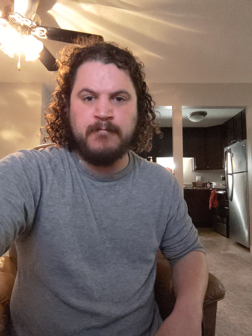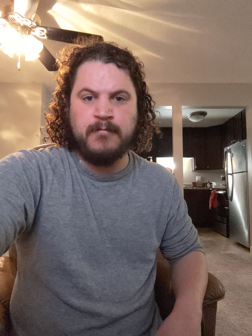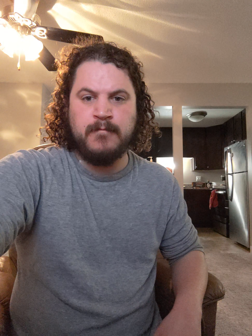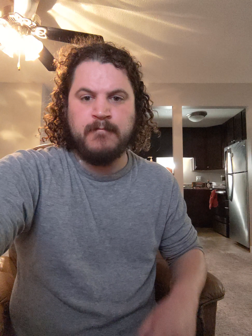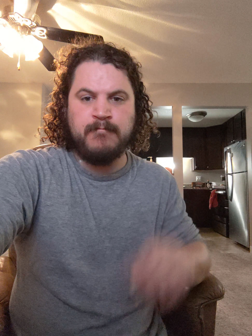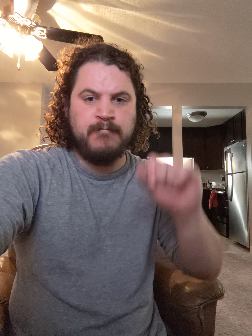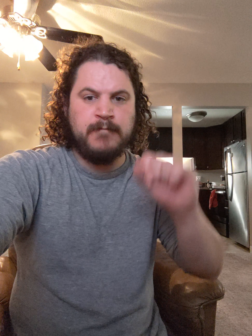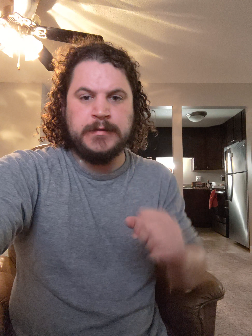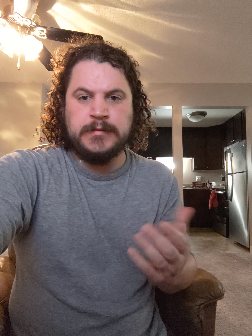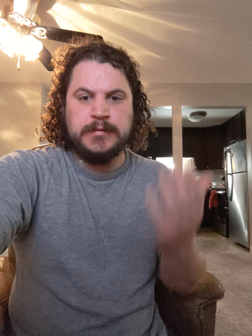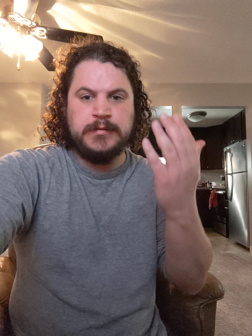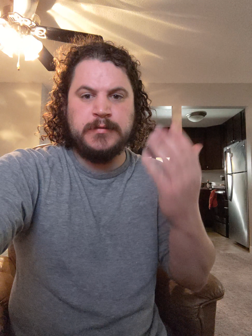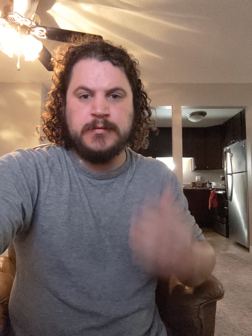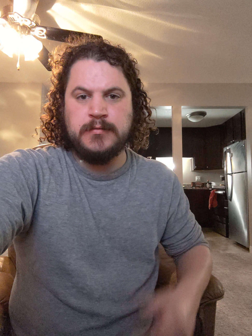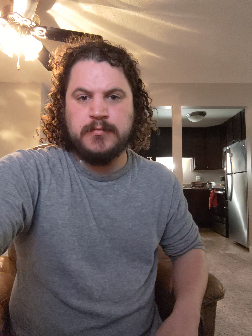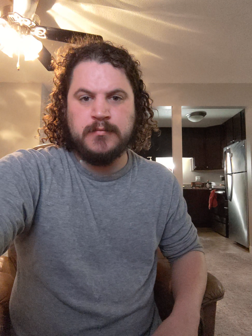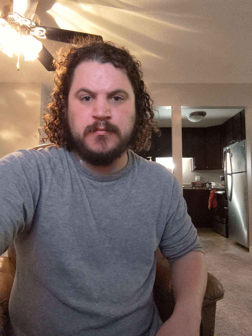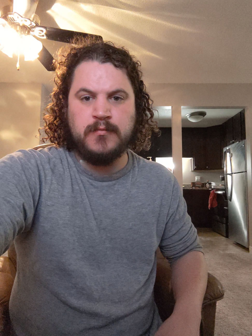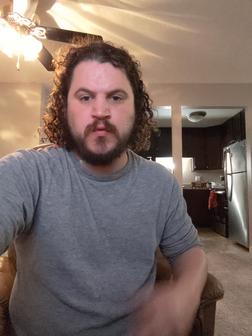mitten